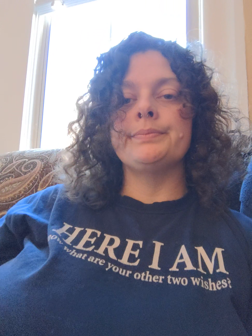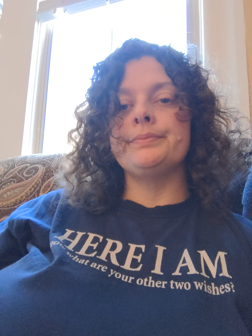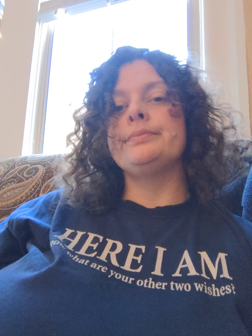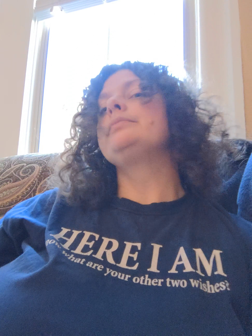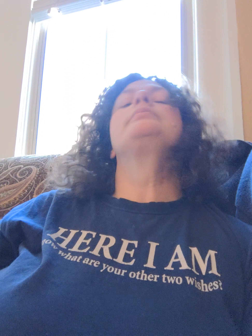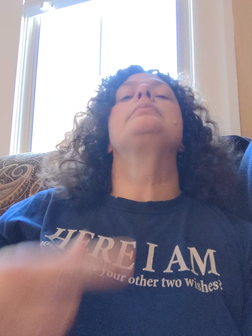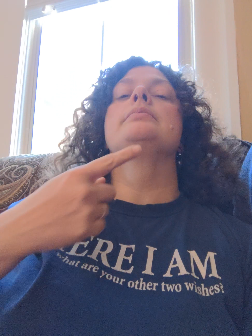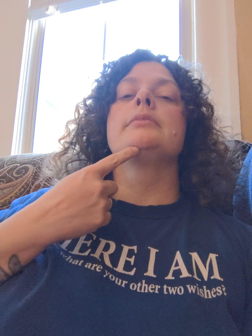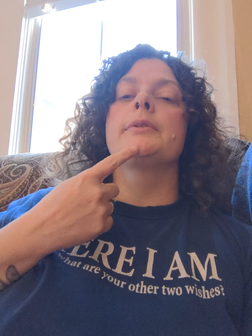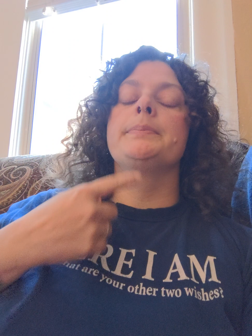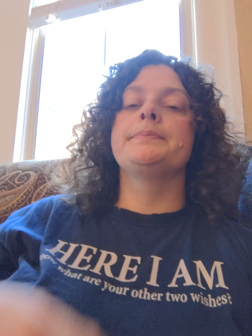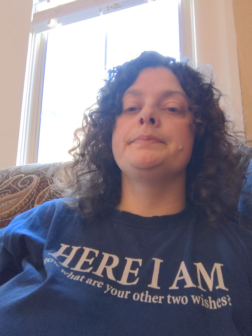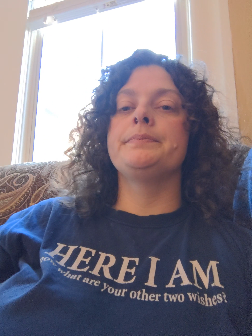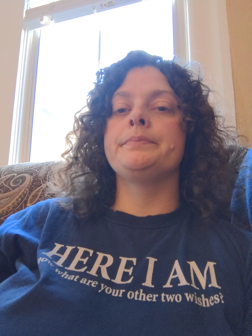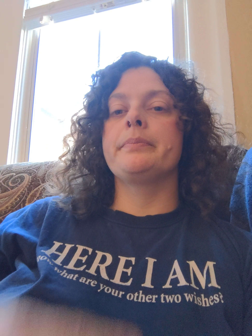say